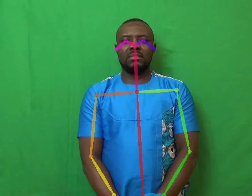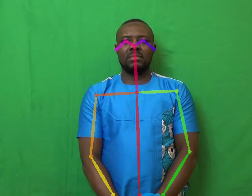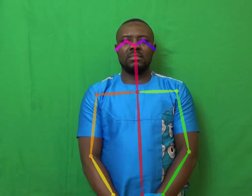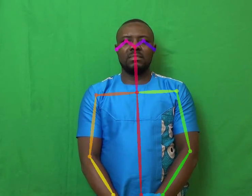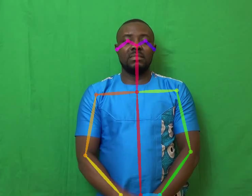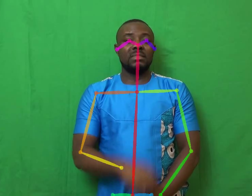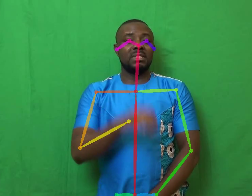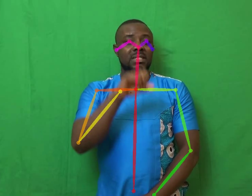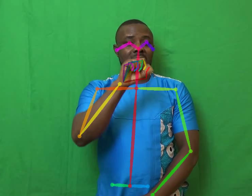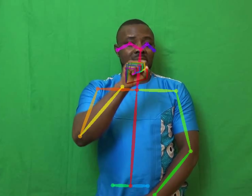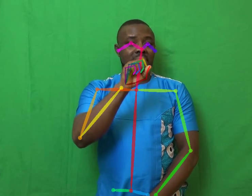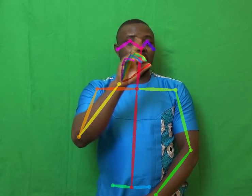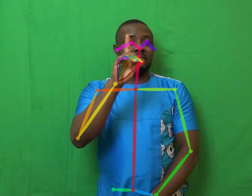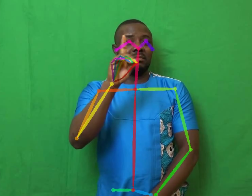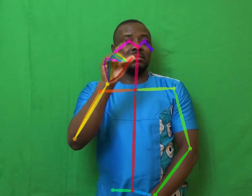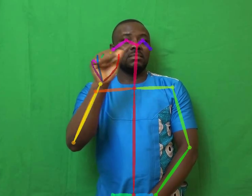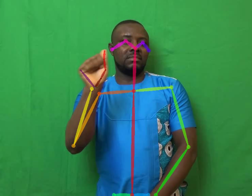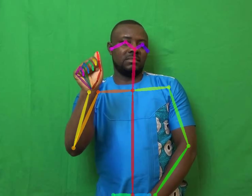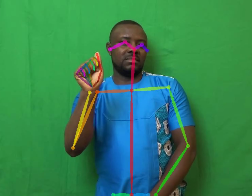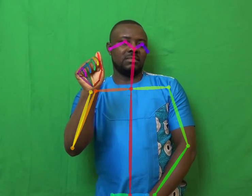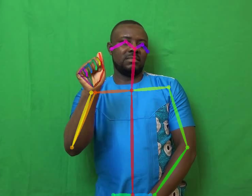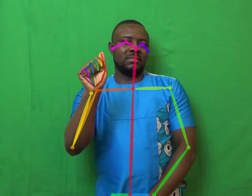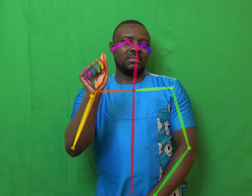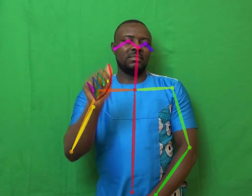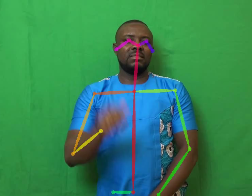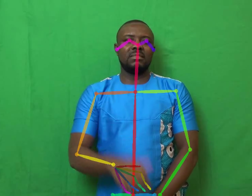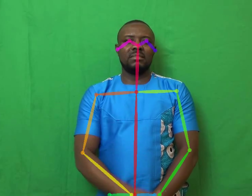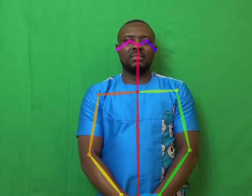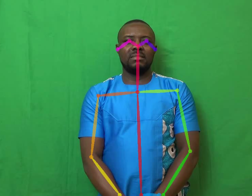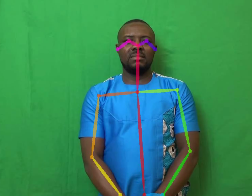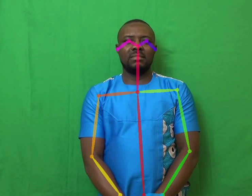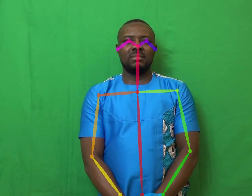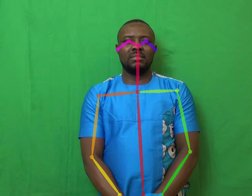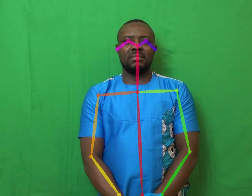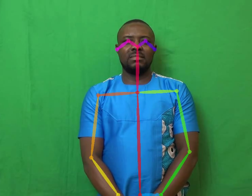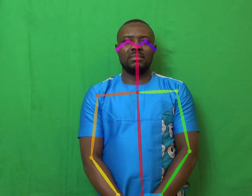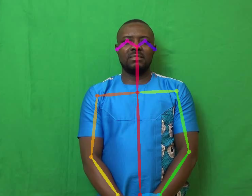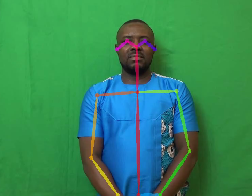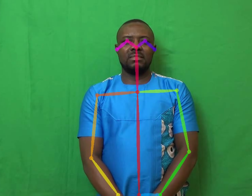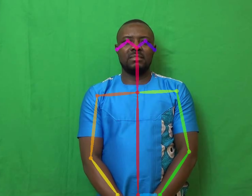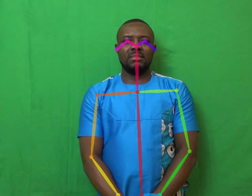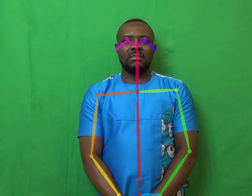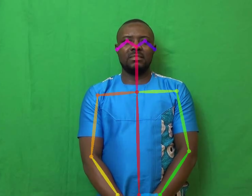SDA